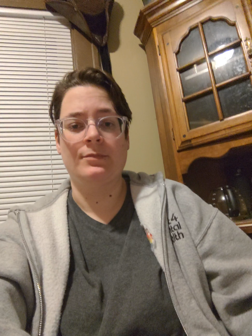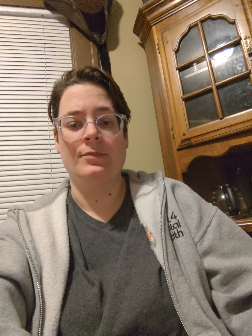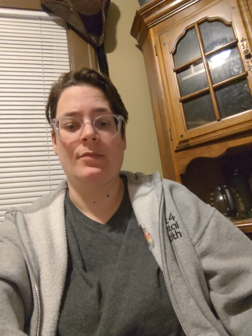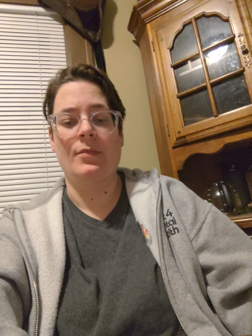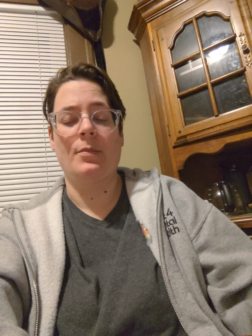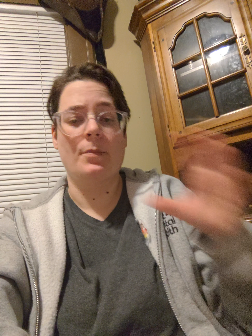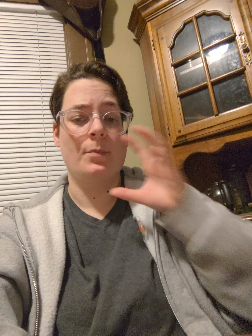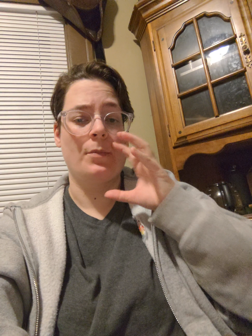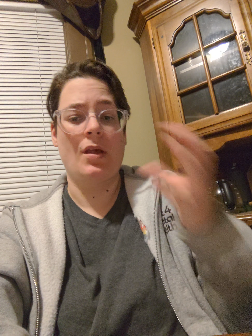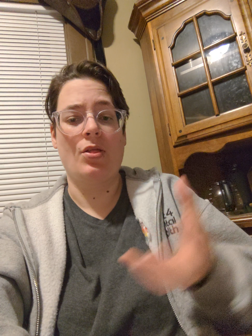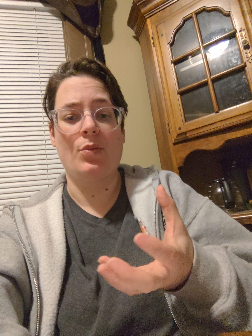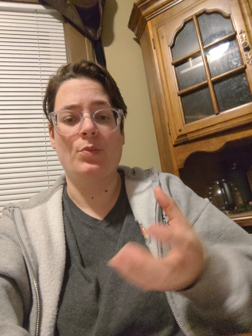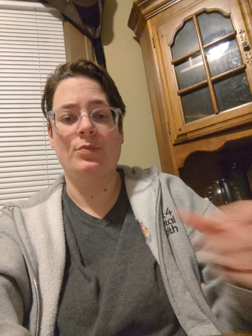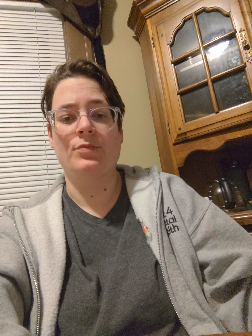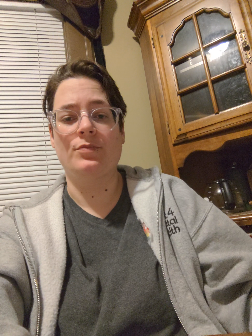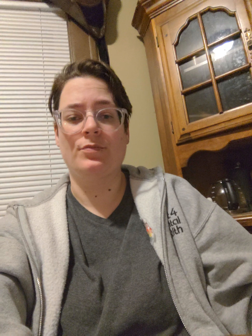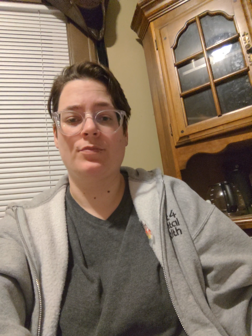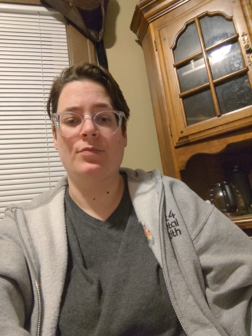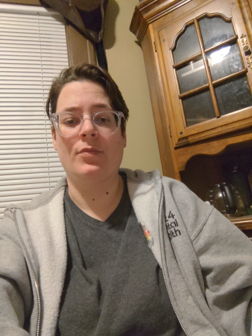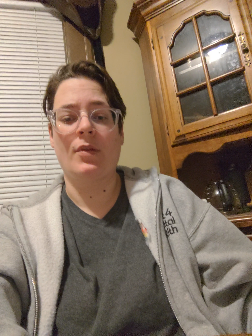balloon